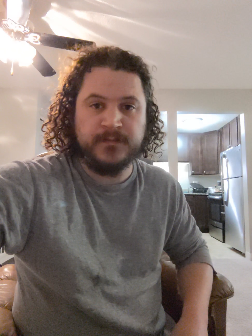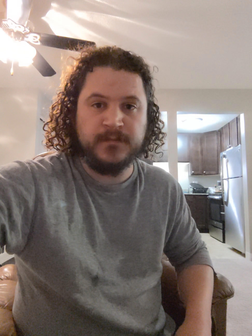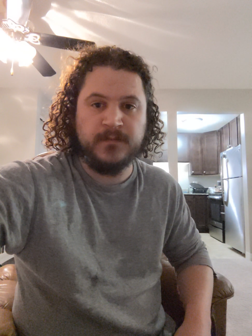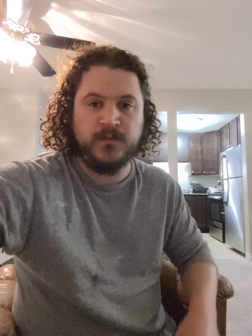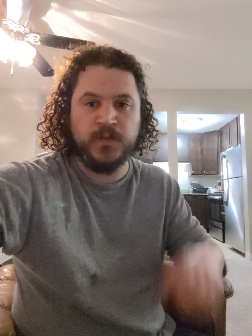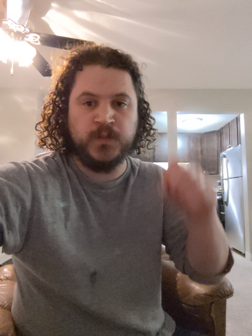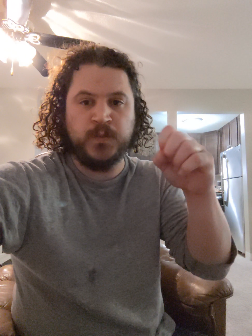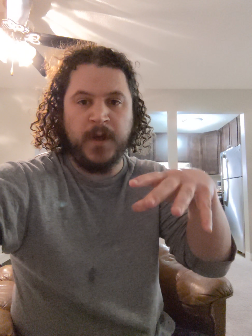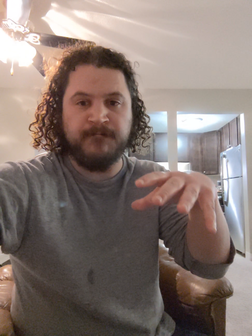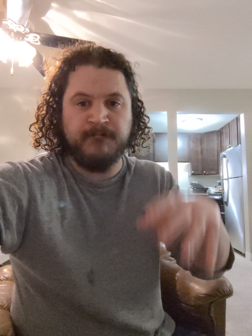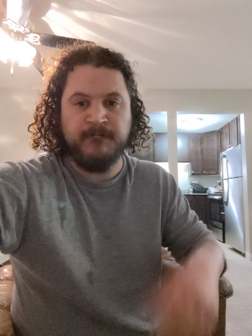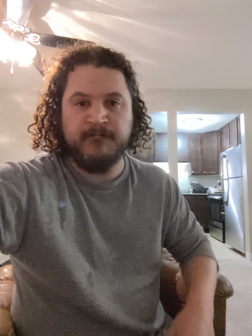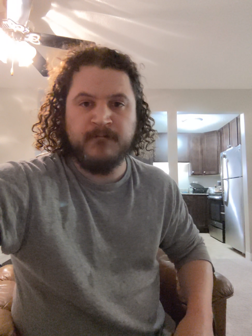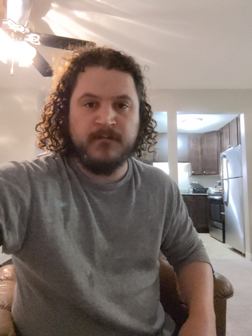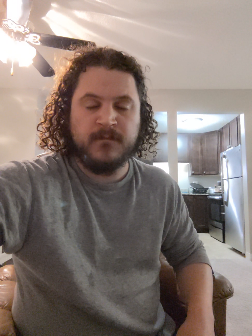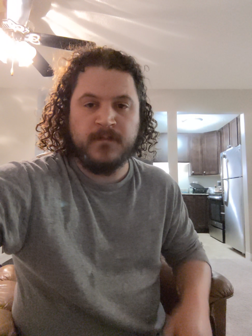drop